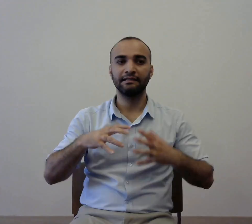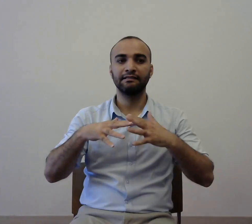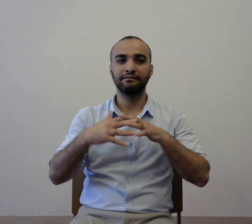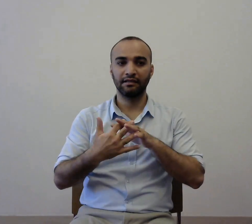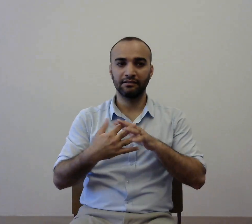kənd